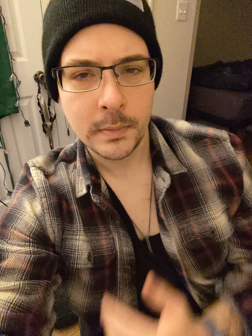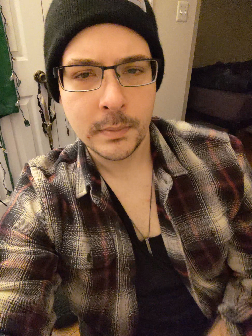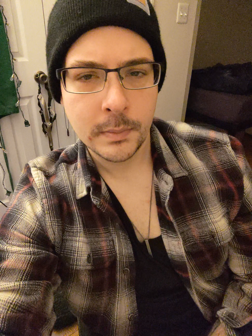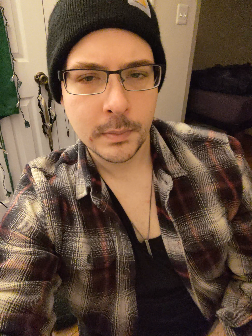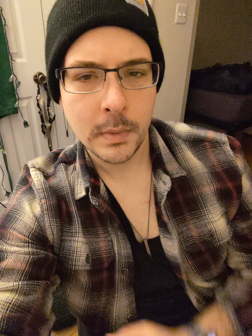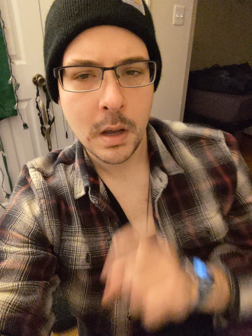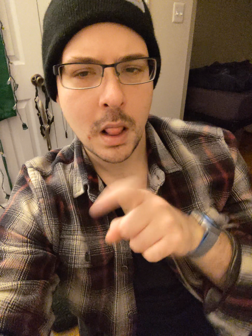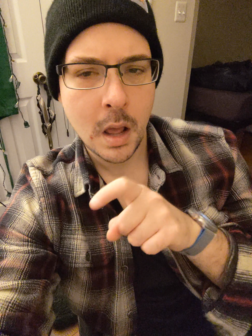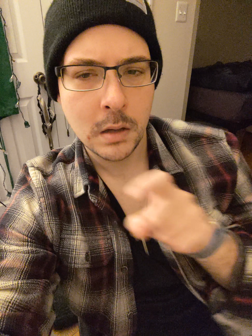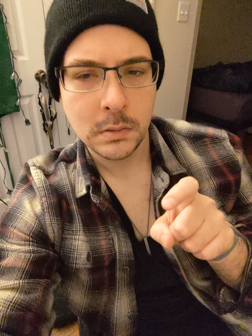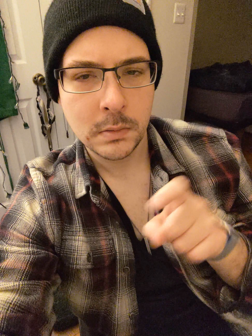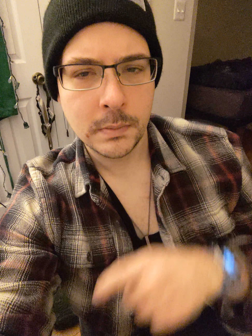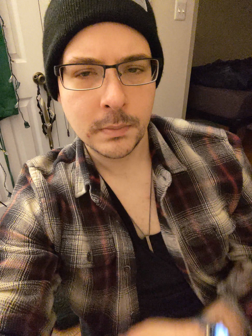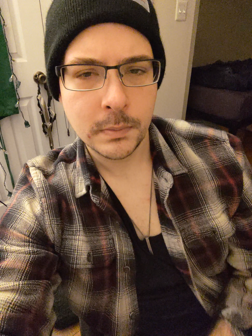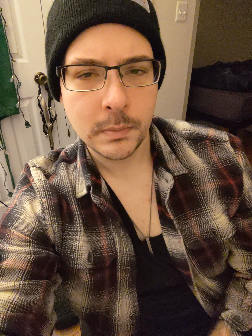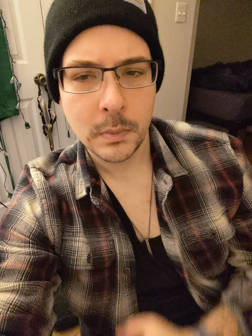closet